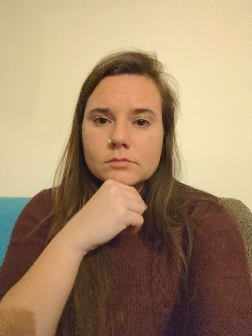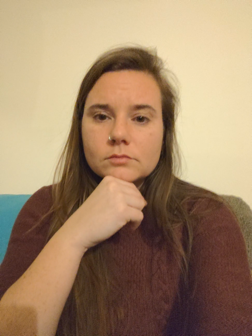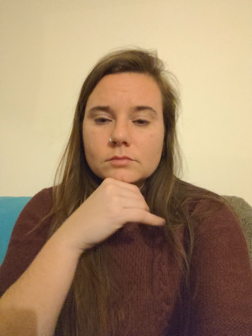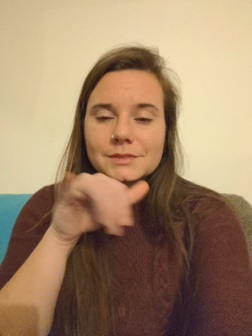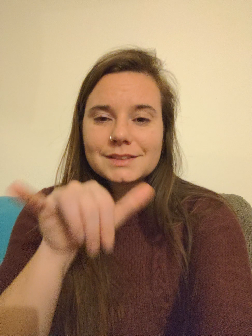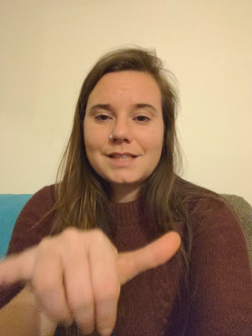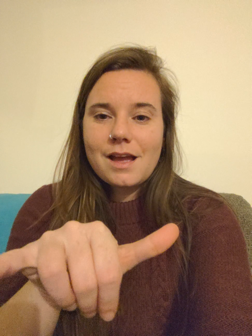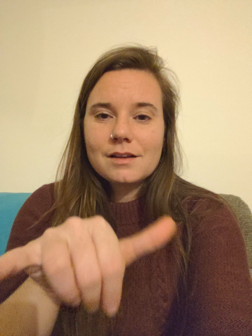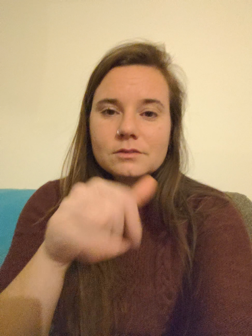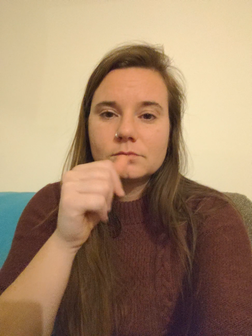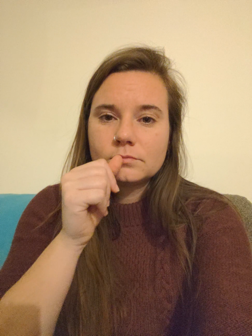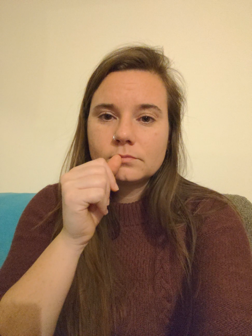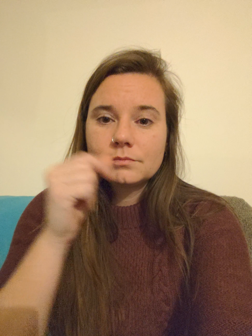stay